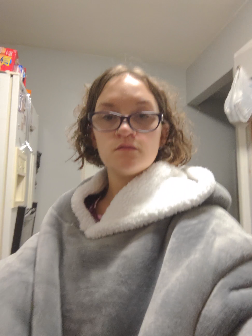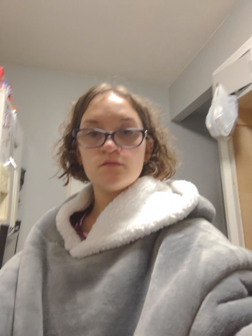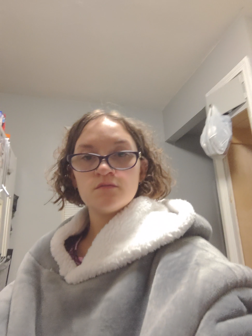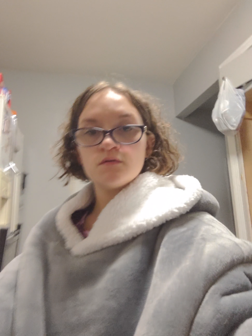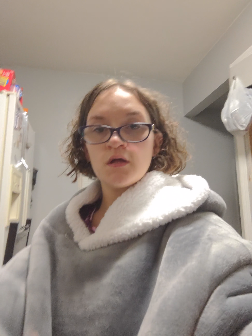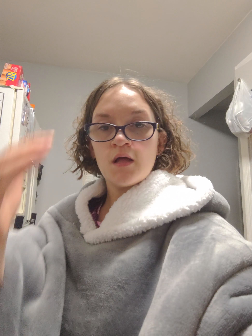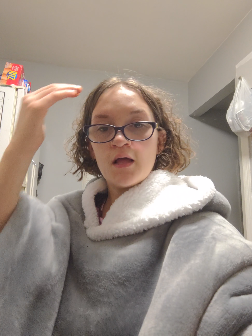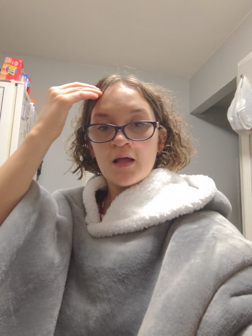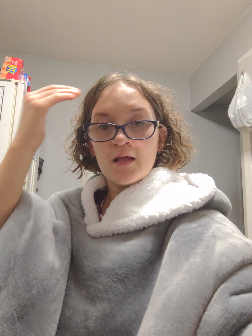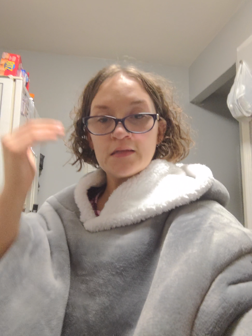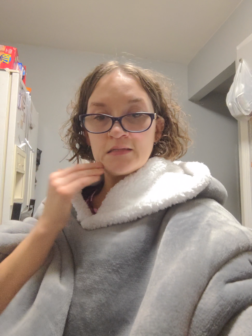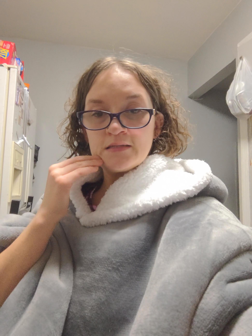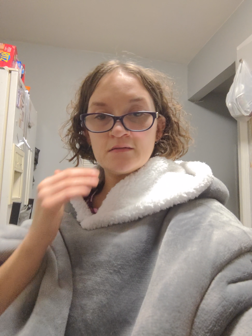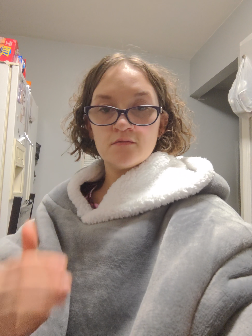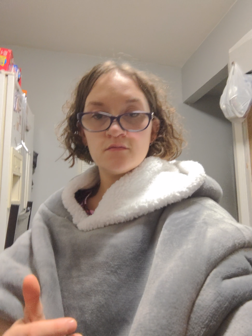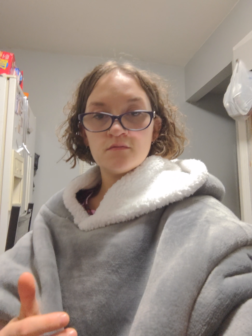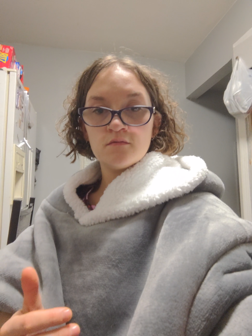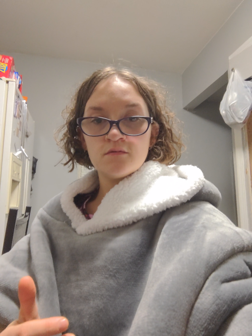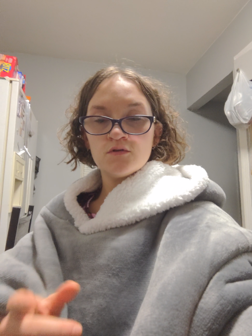head